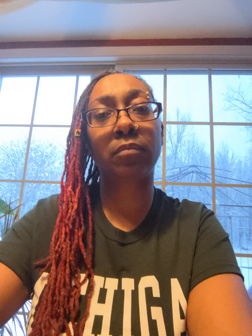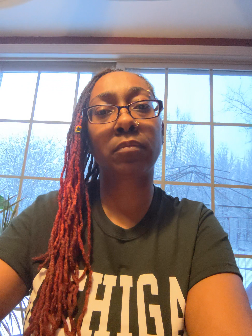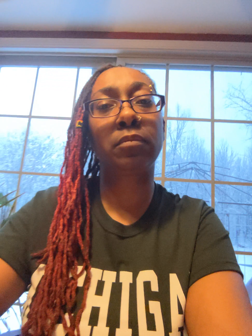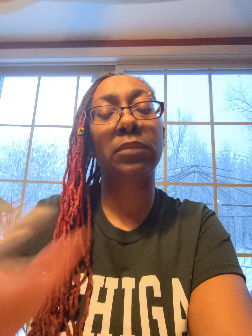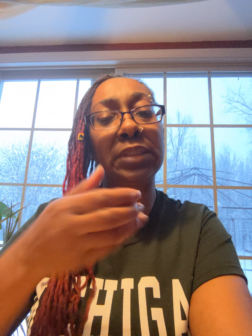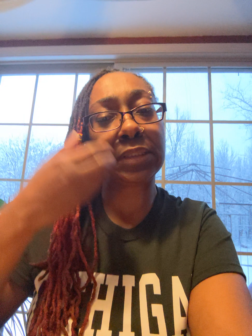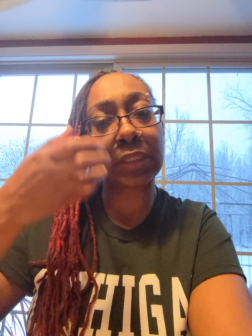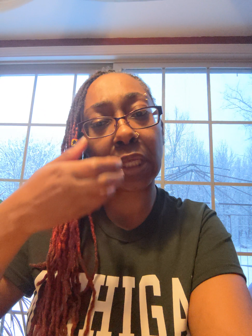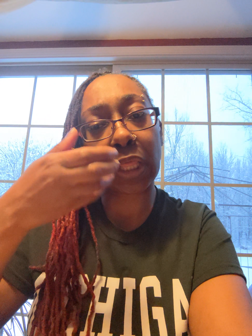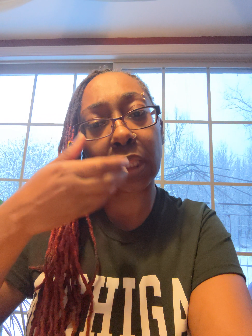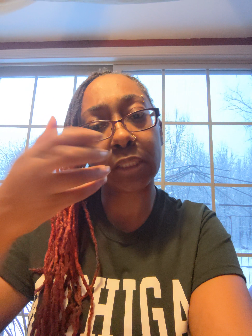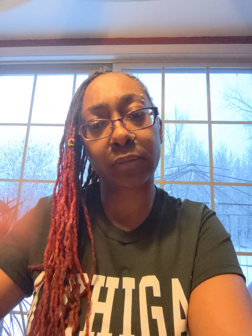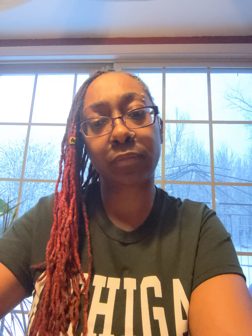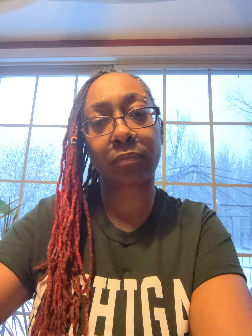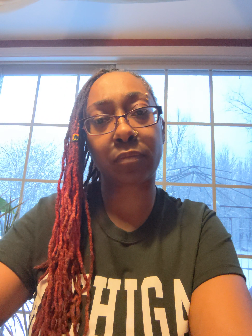cereal